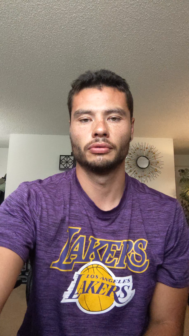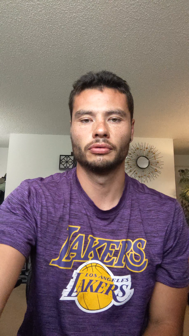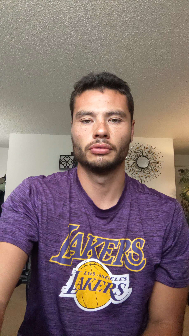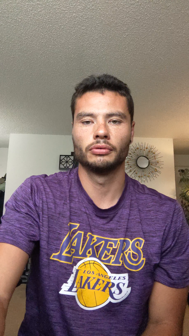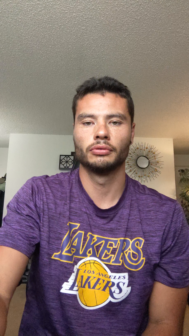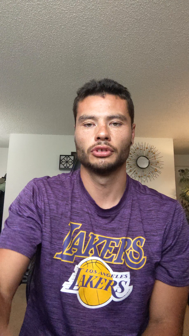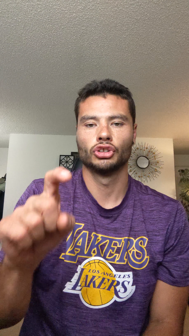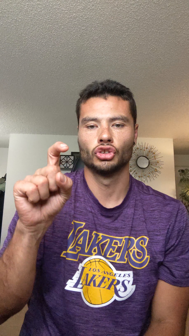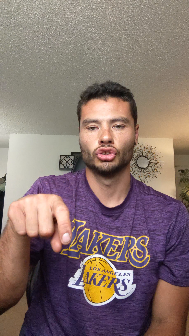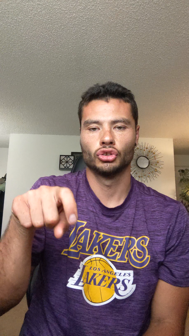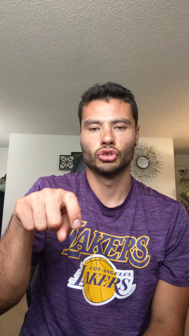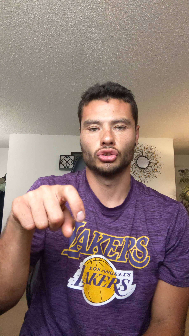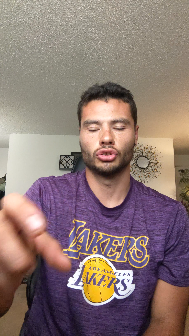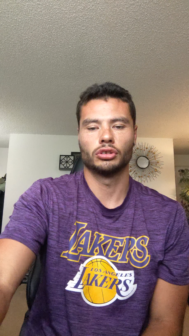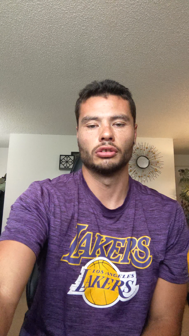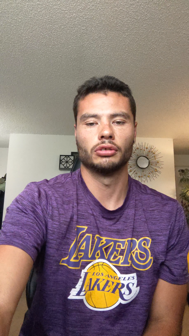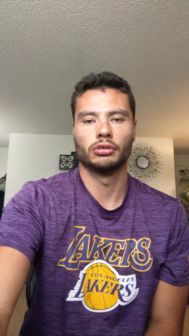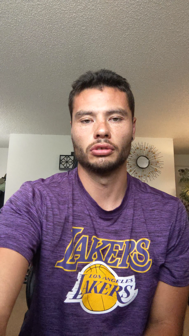should